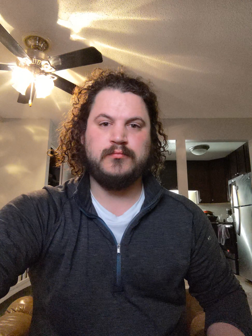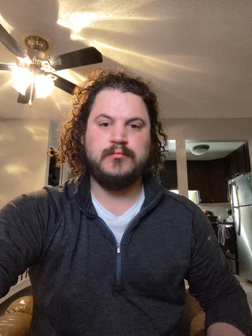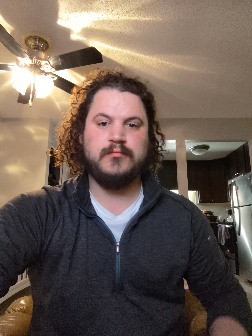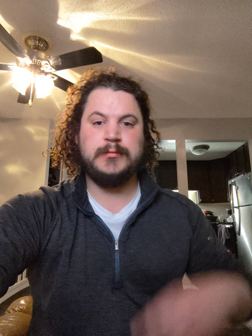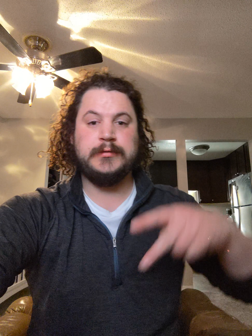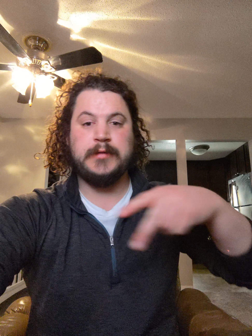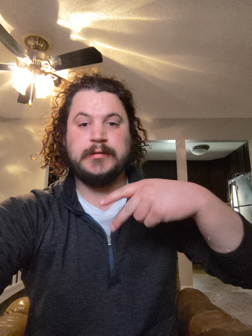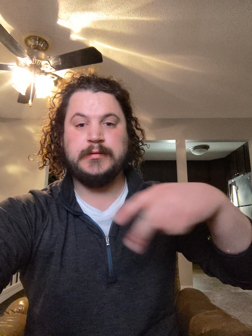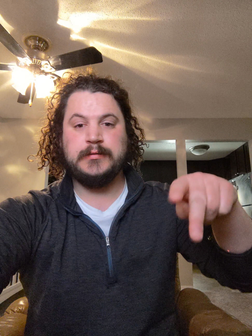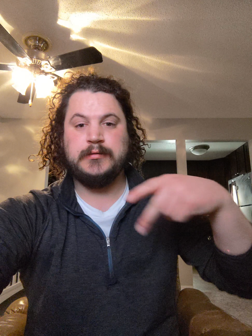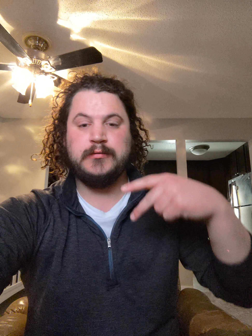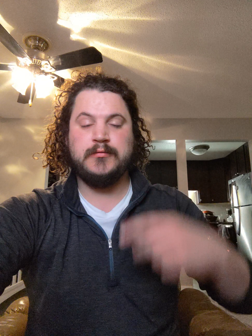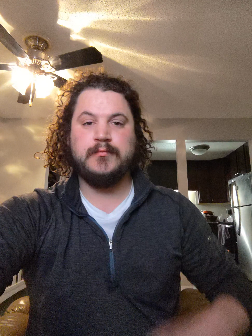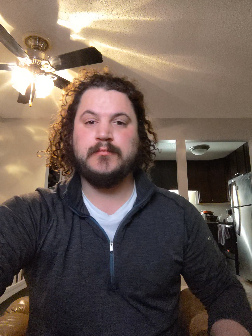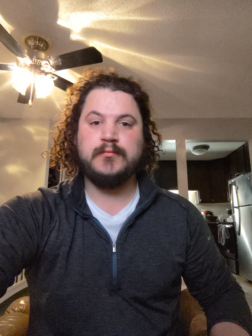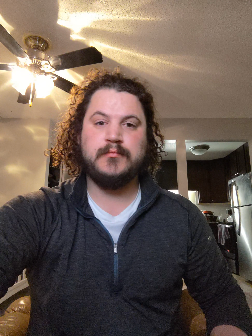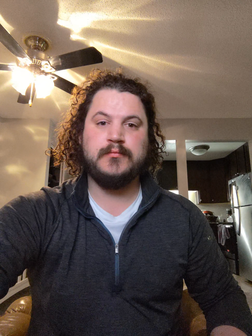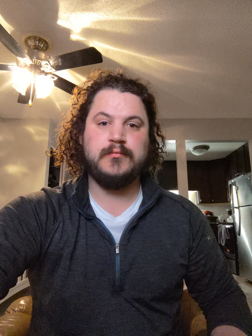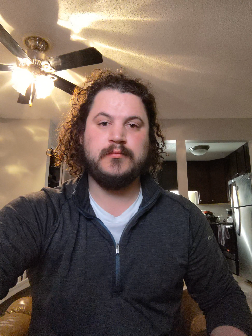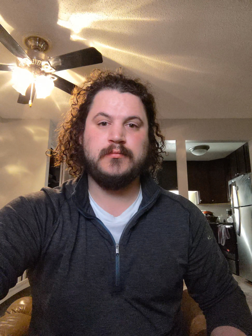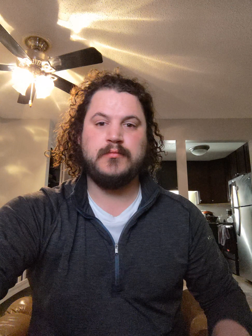dance